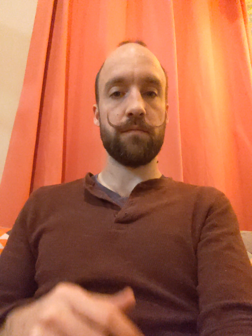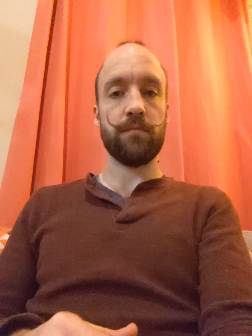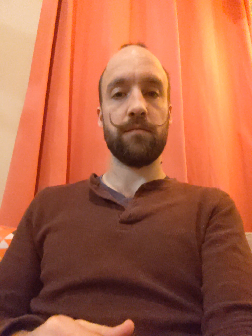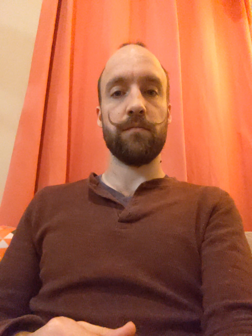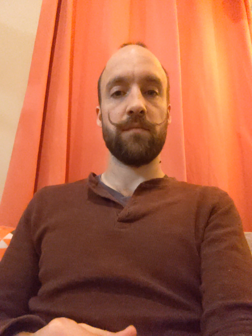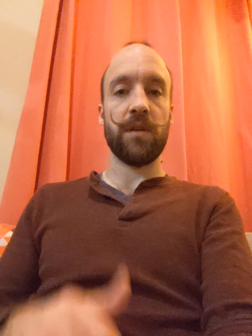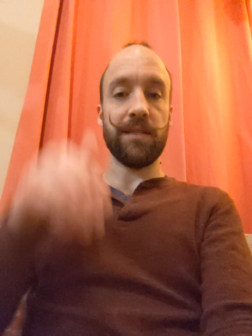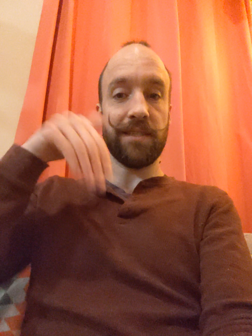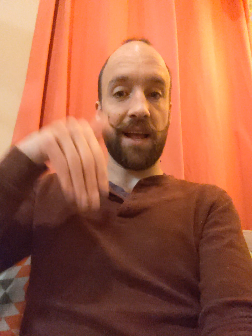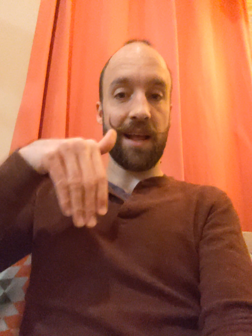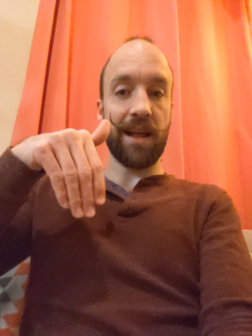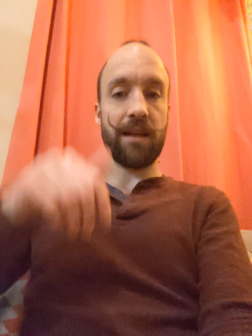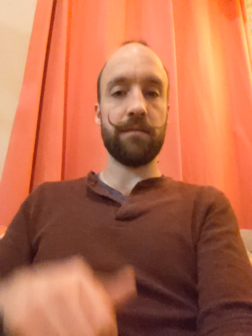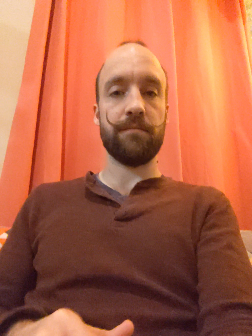night